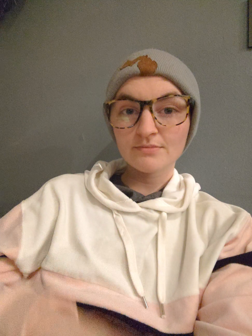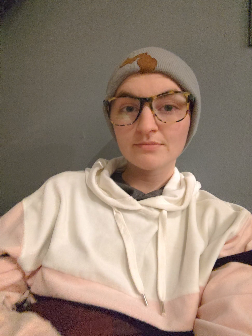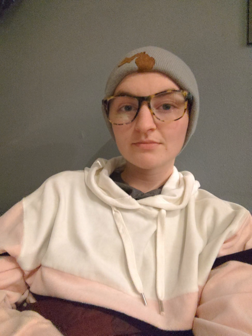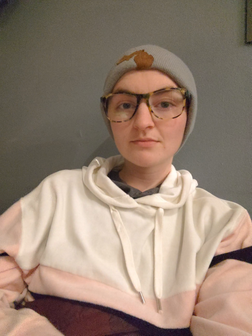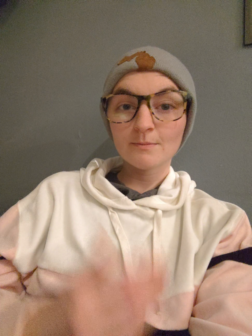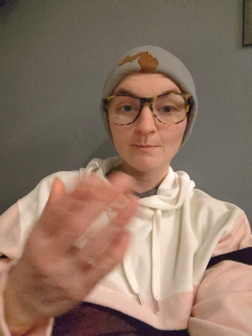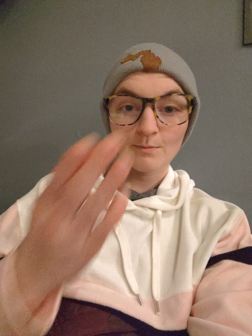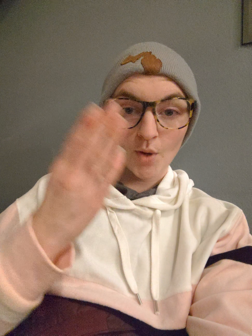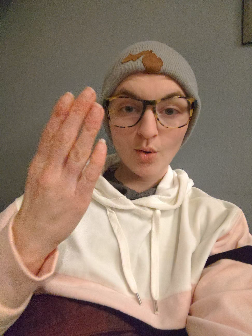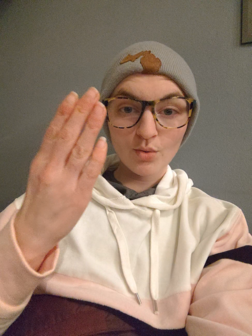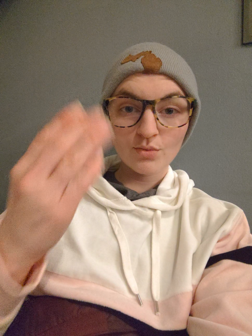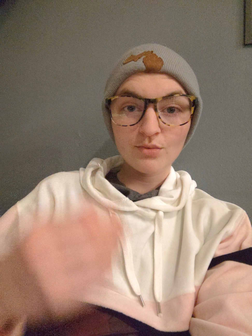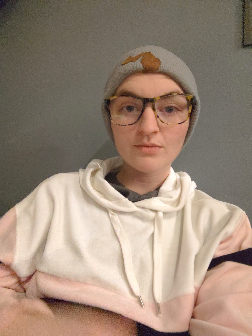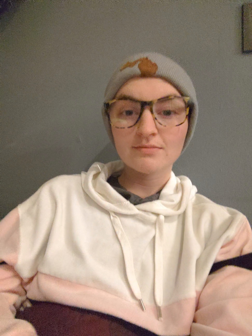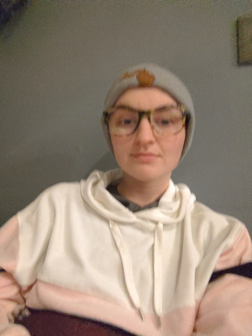morning